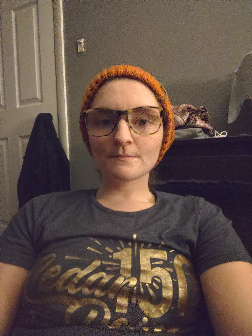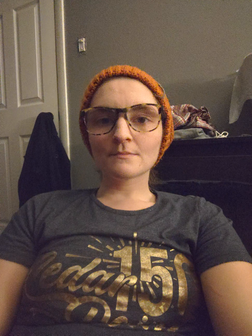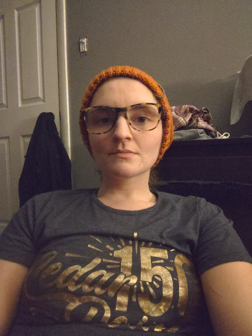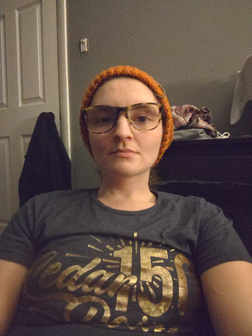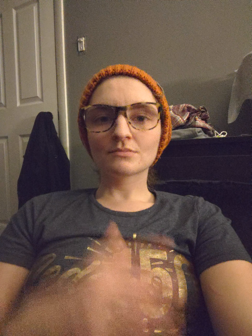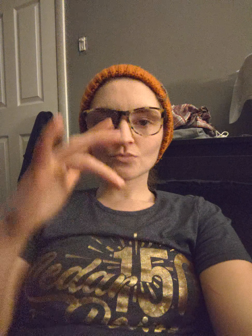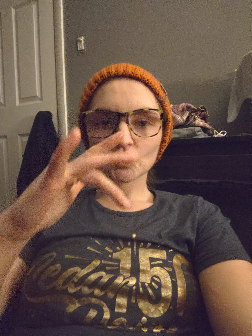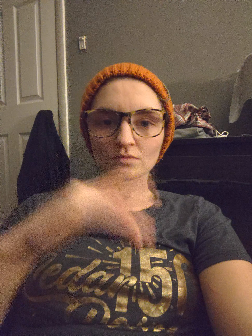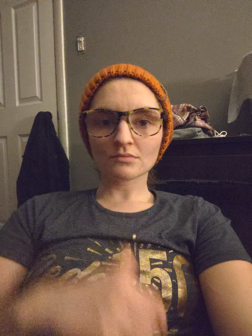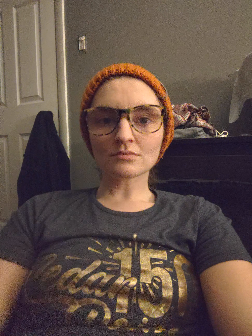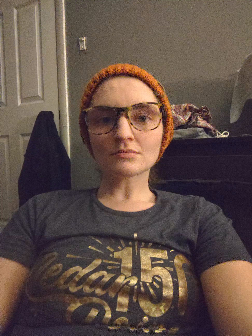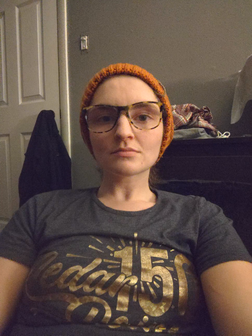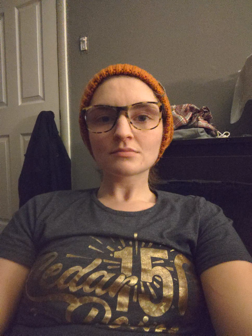touch